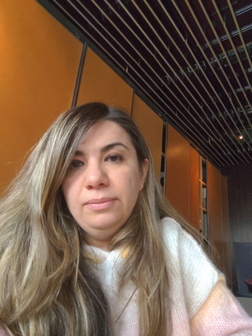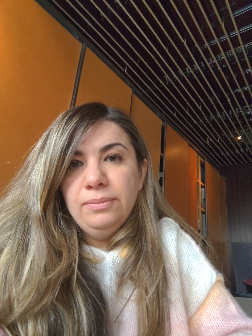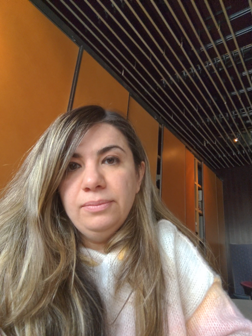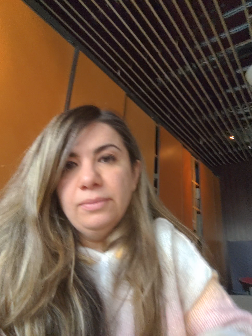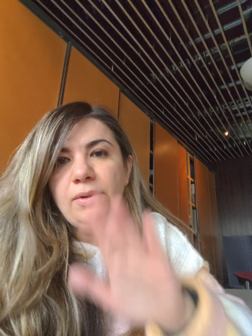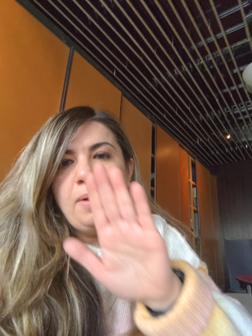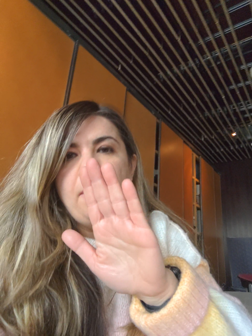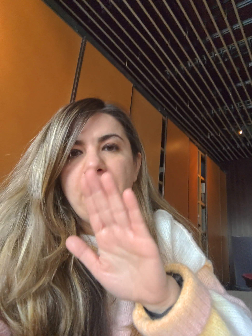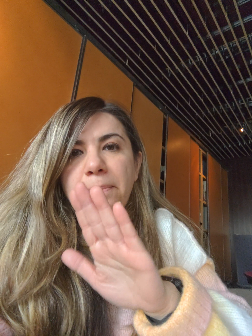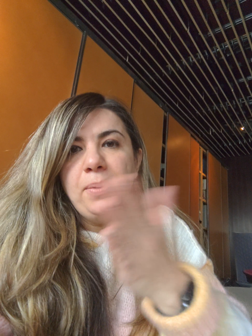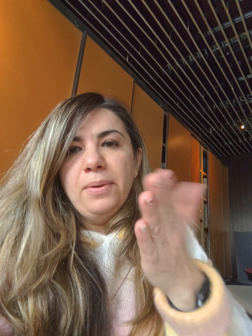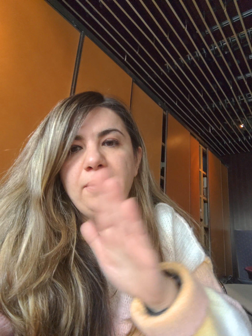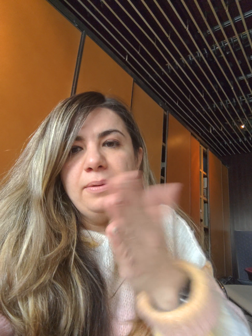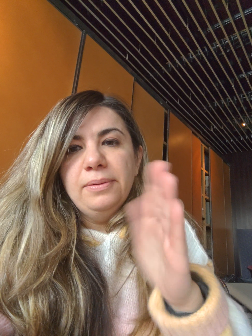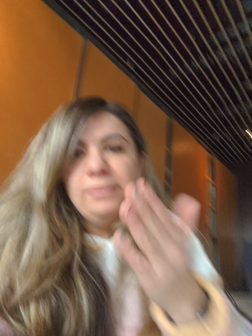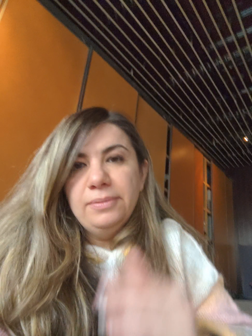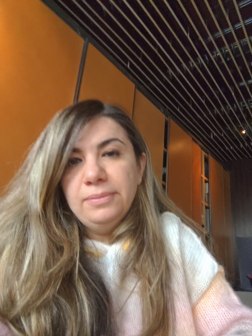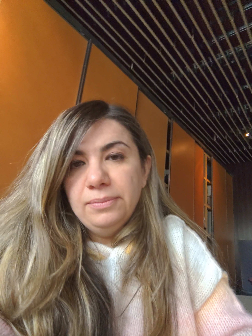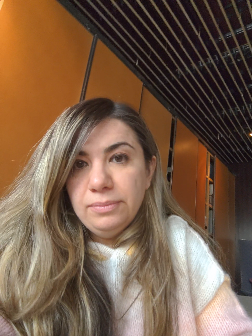book